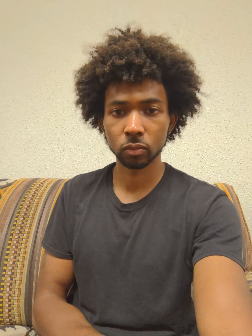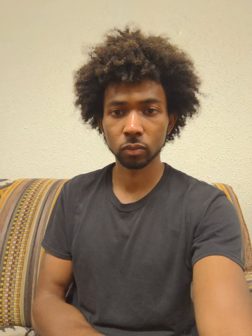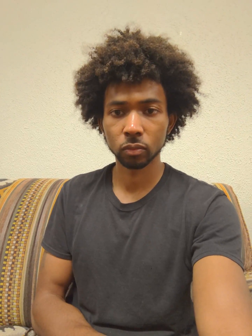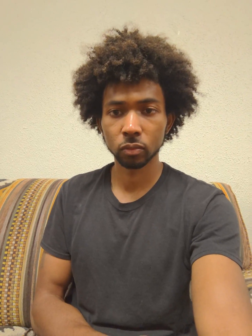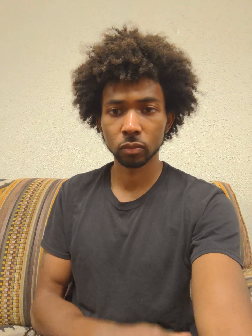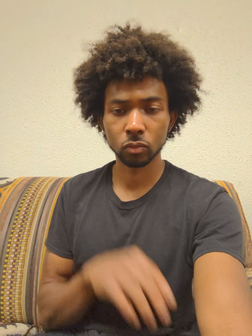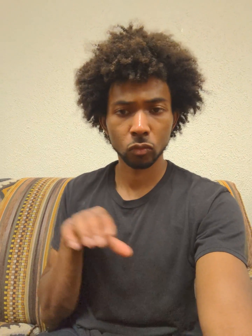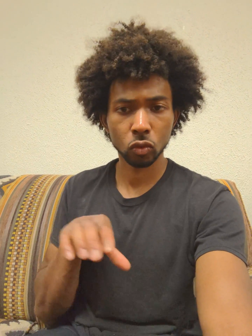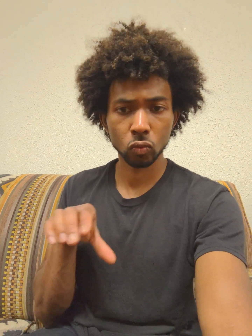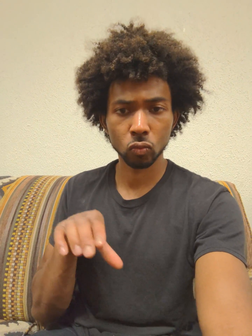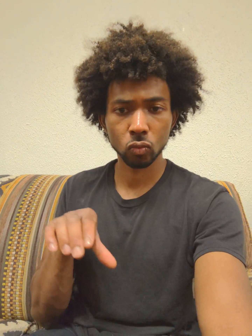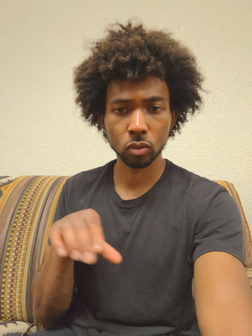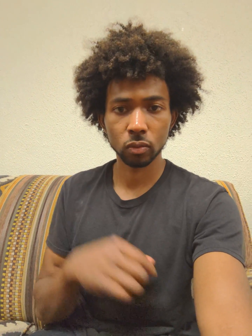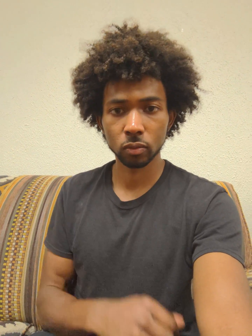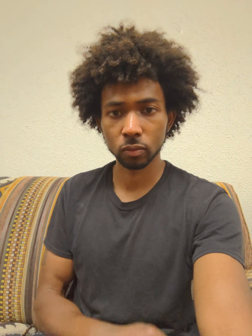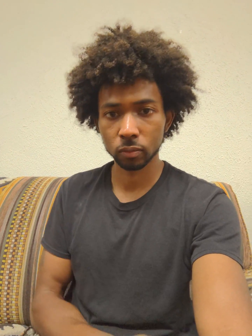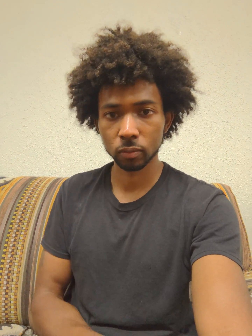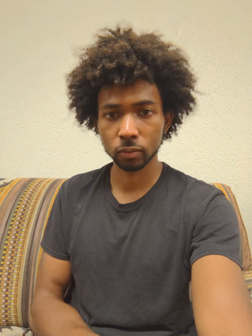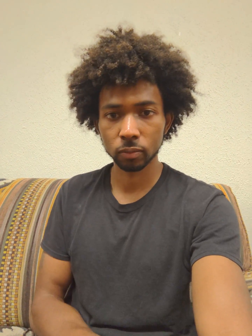does